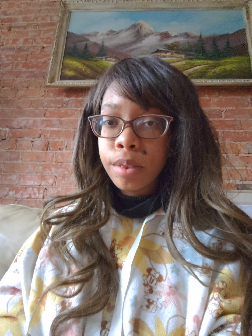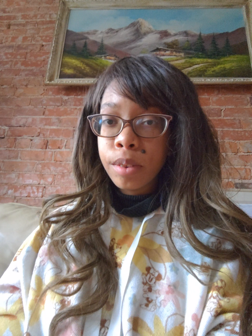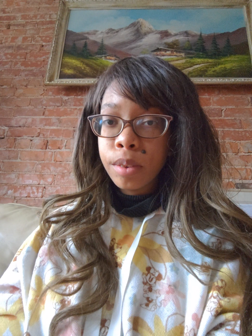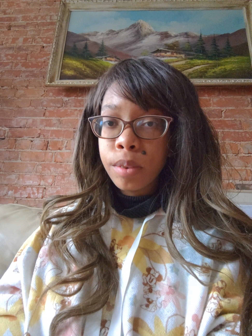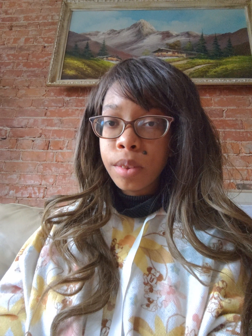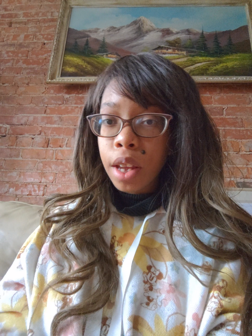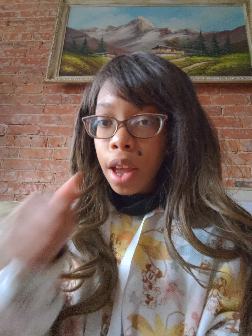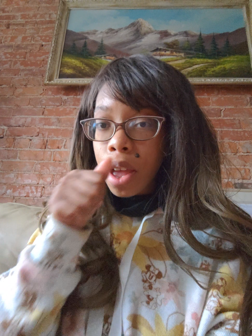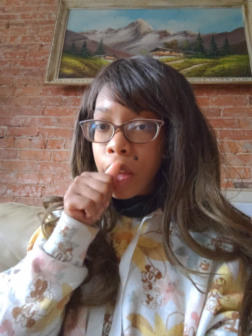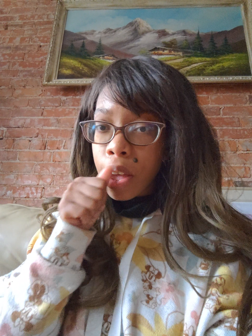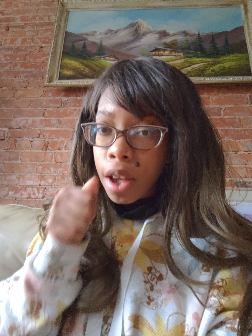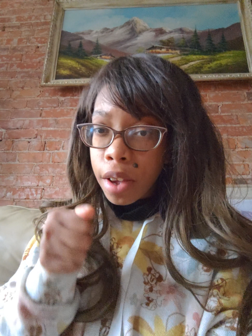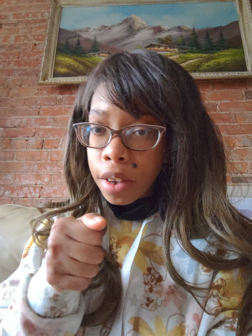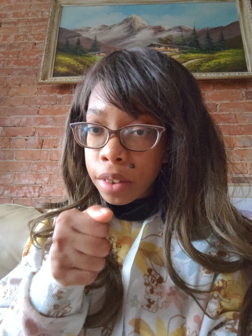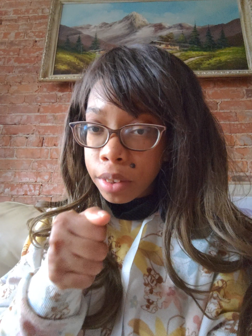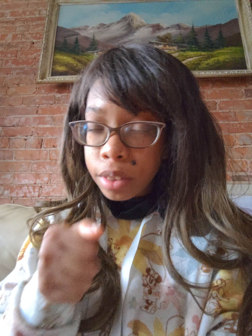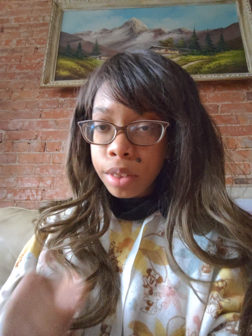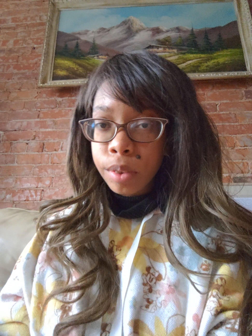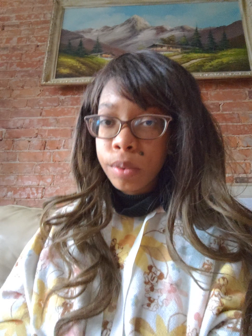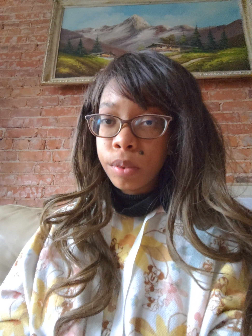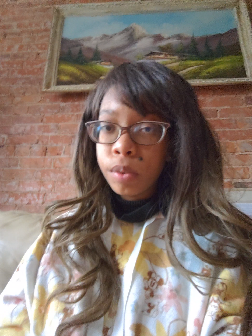hide